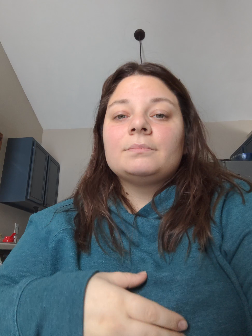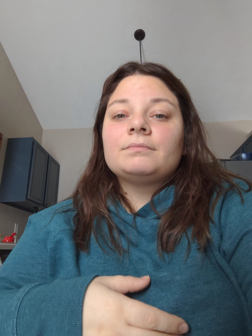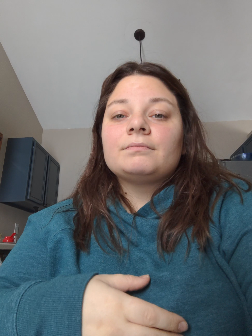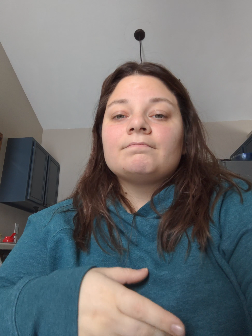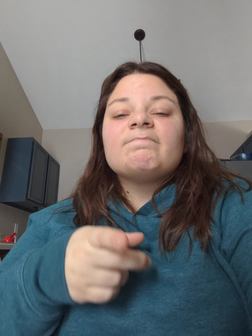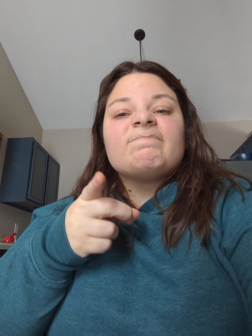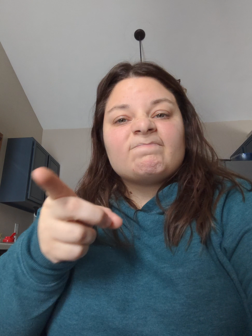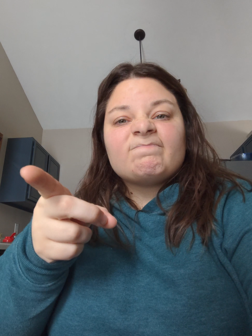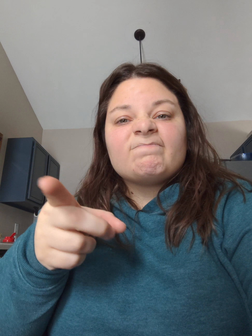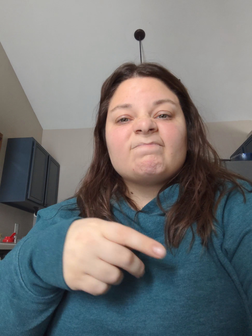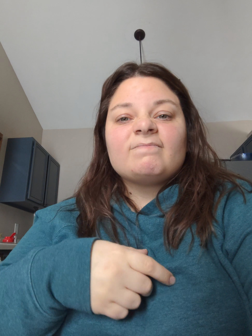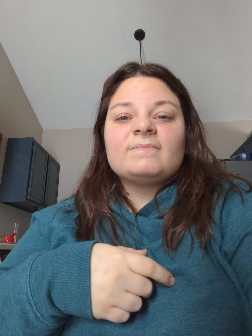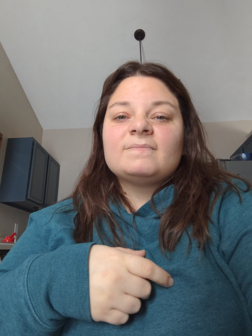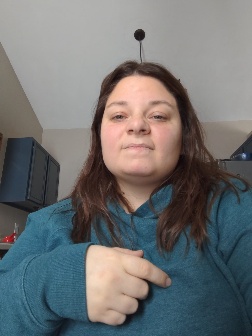he/she/it